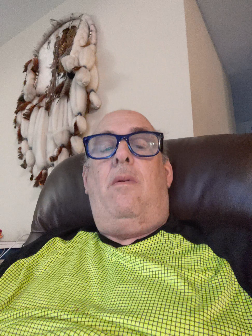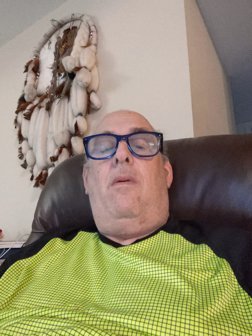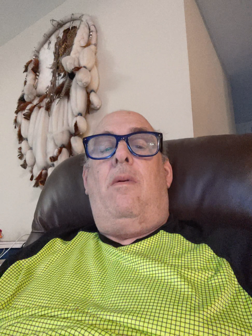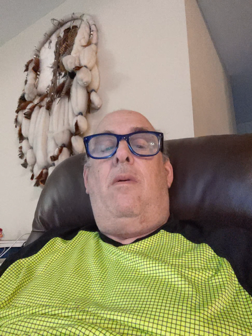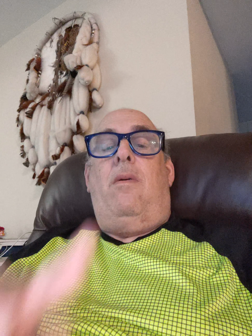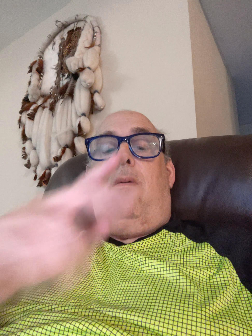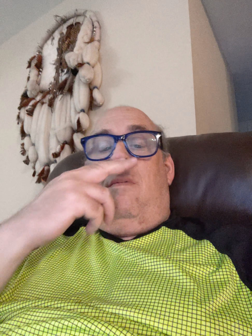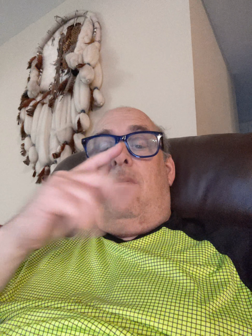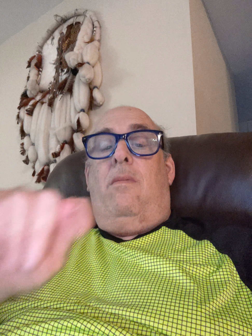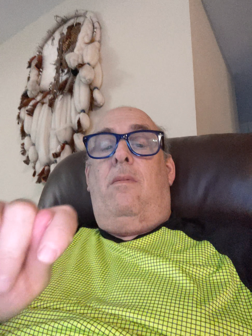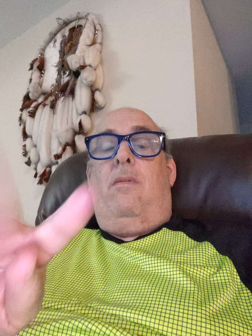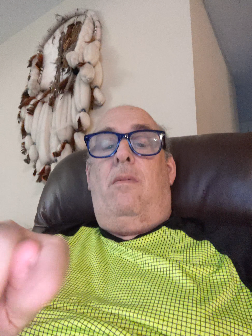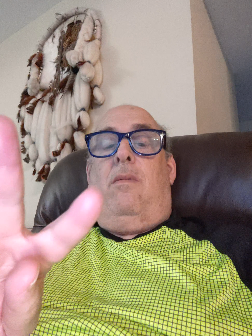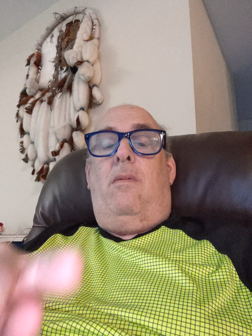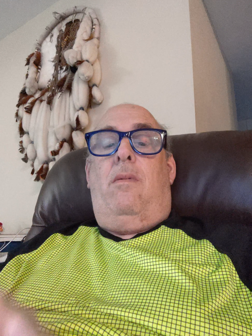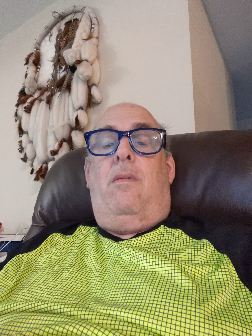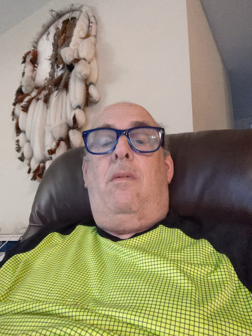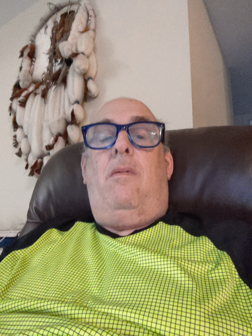TV